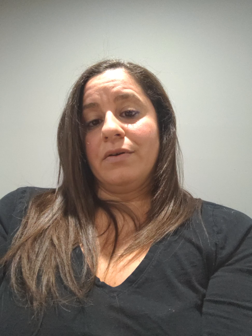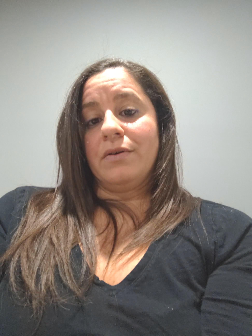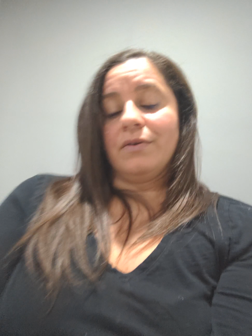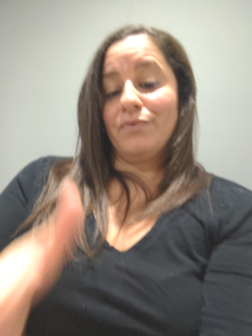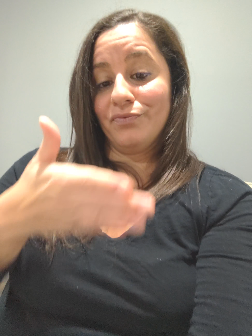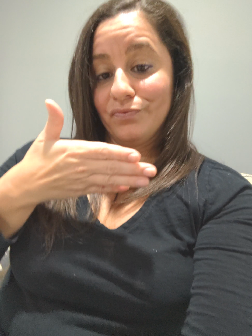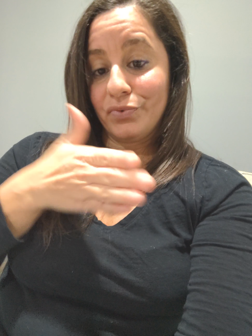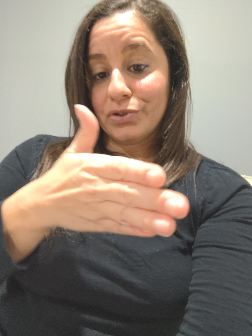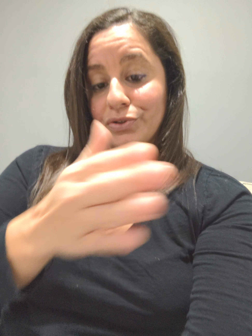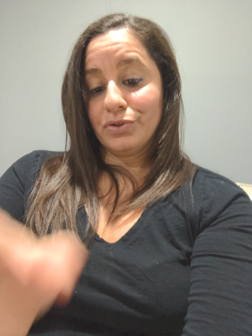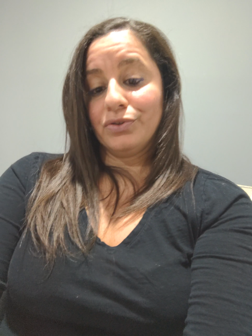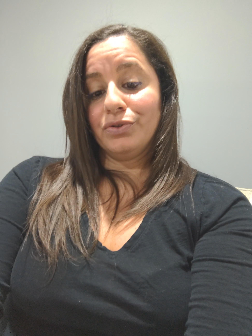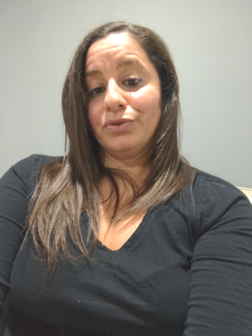fish